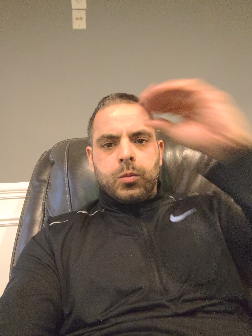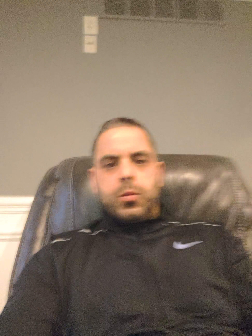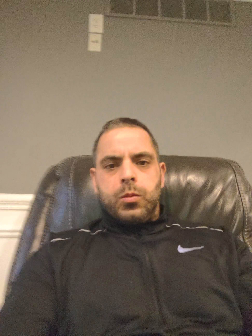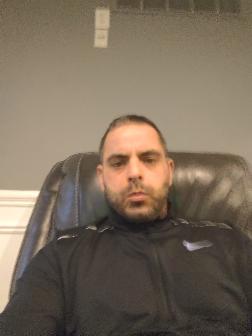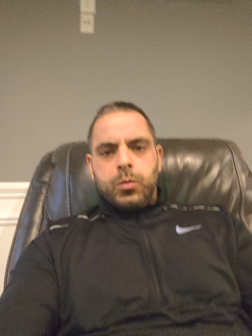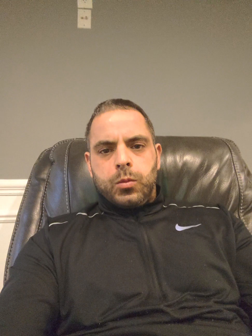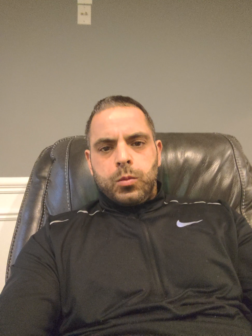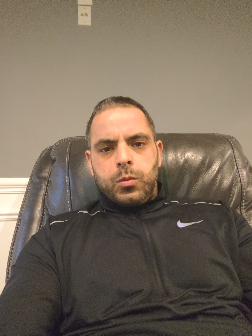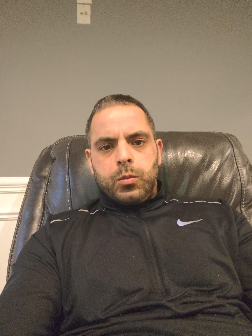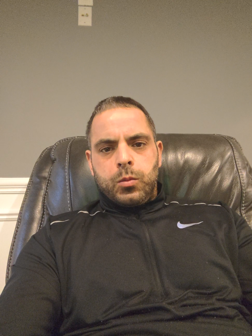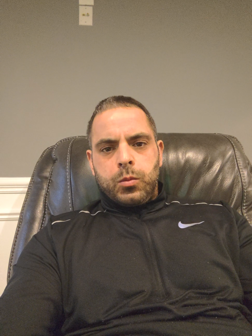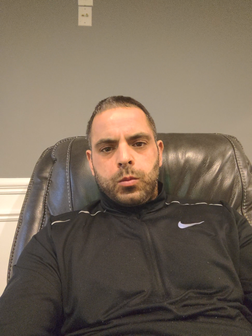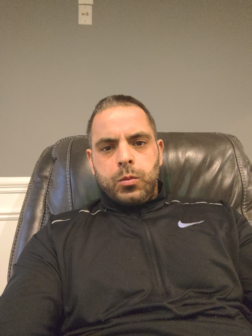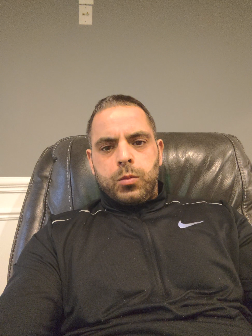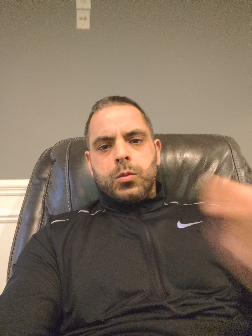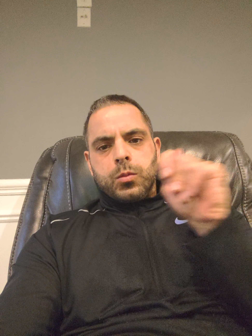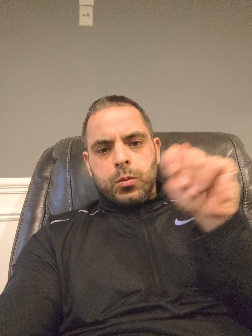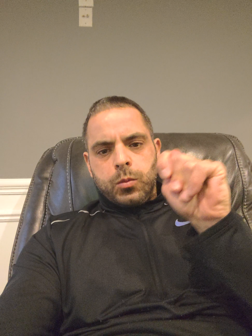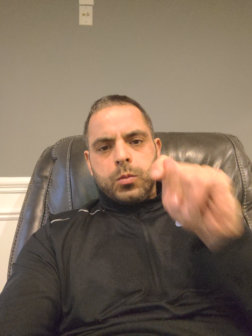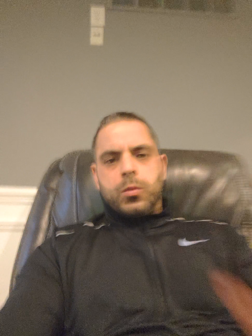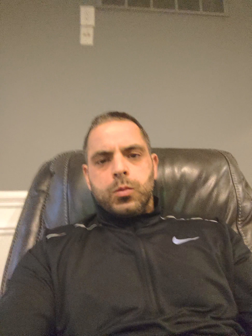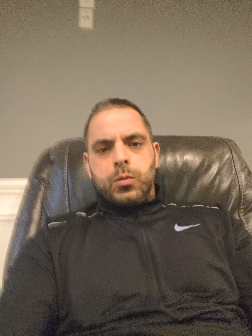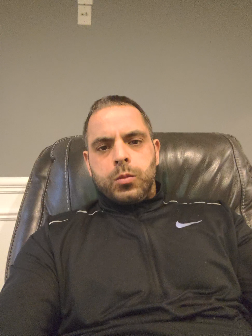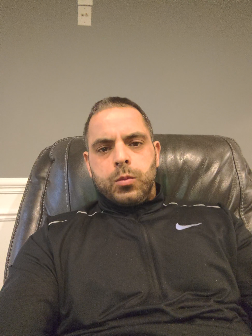potty